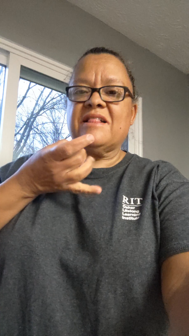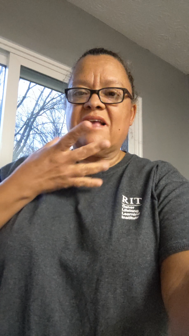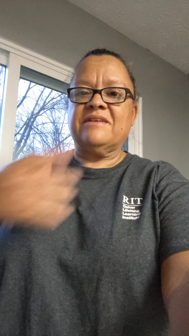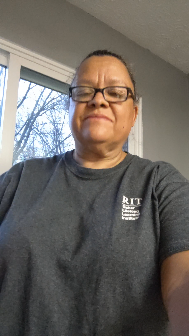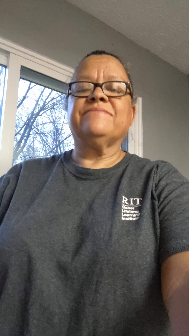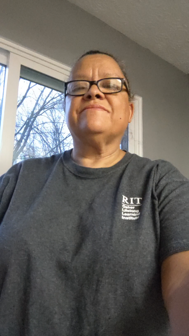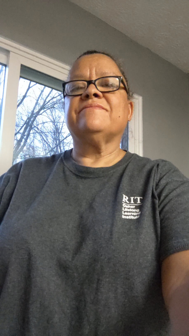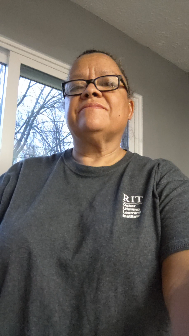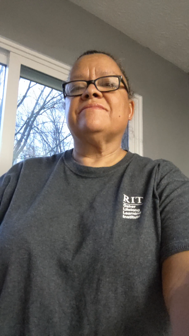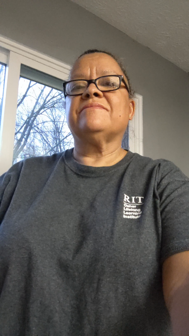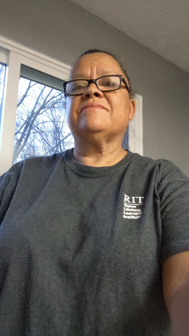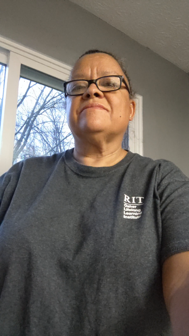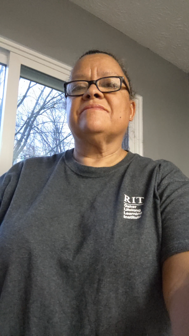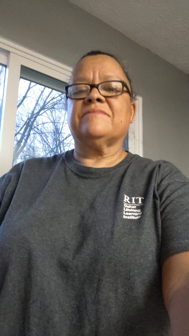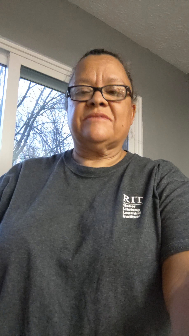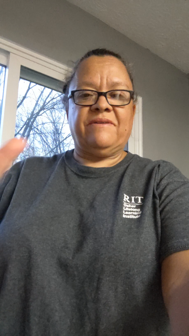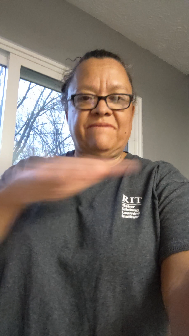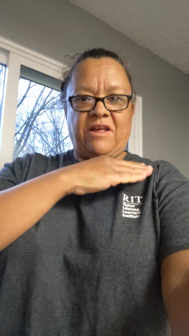full